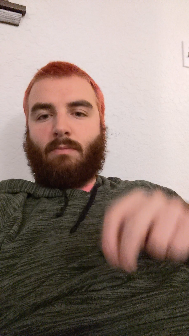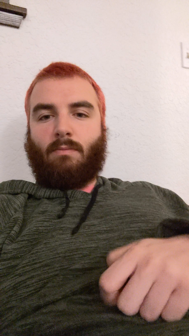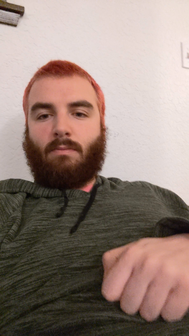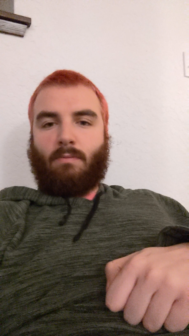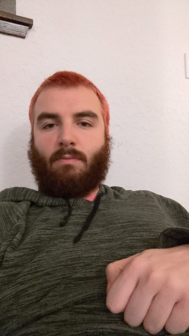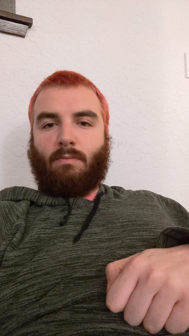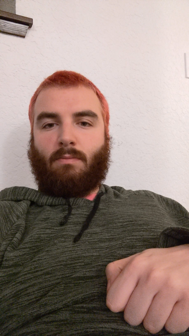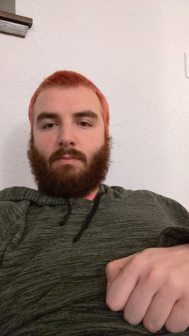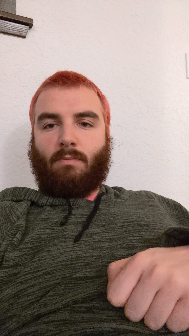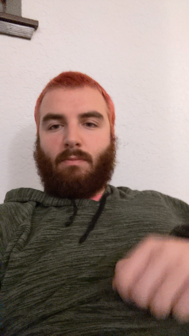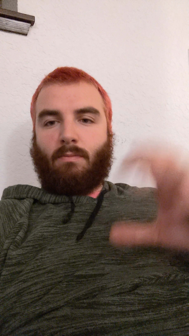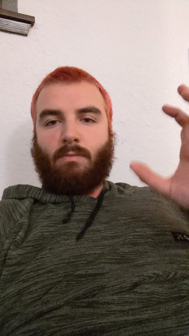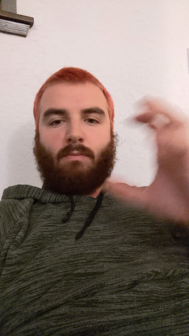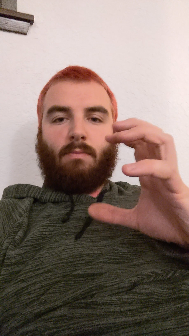ball